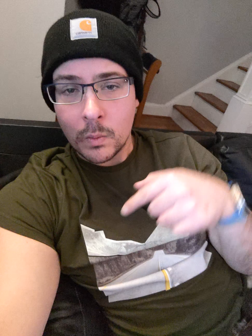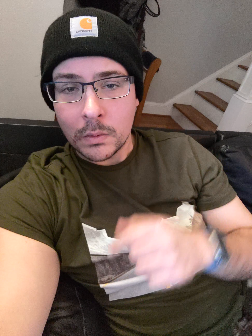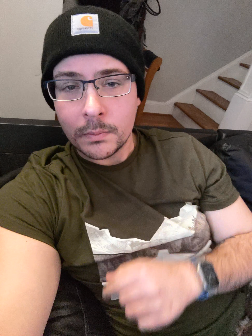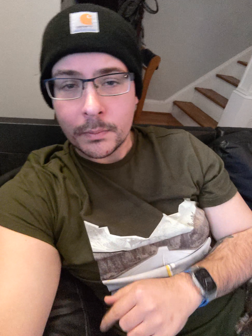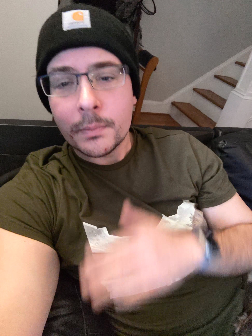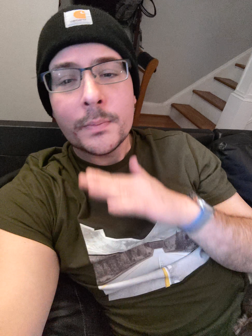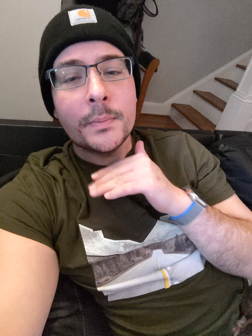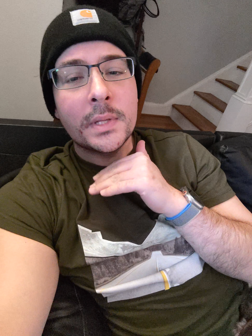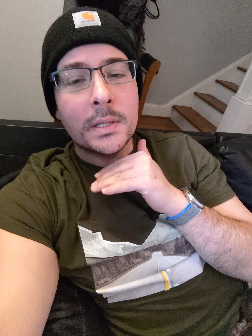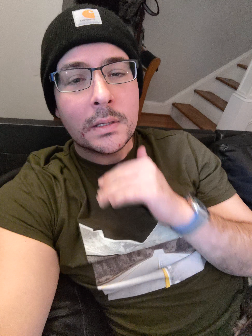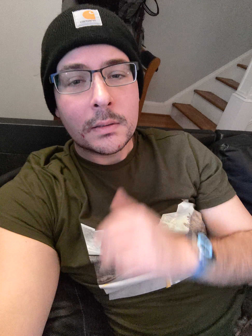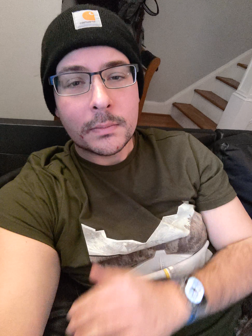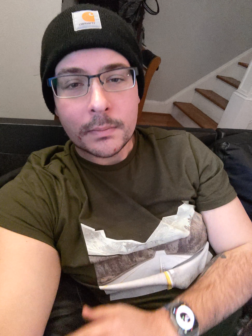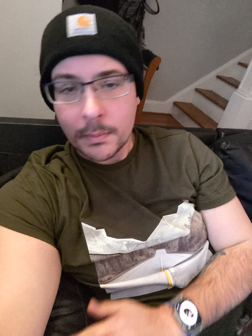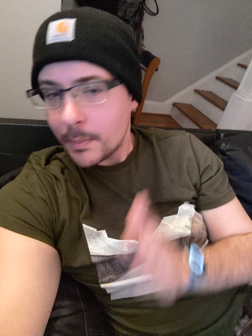pig